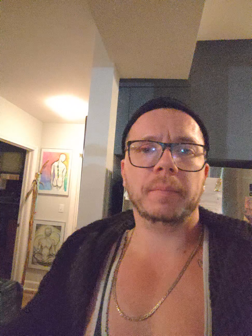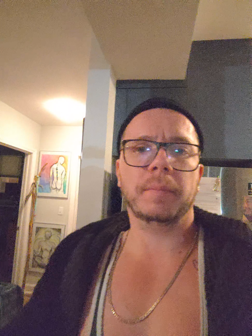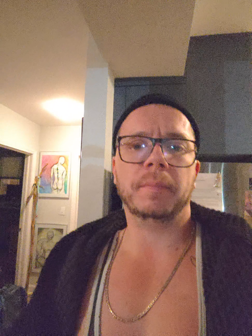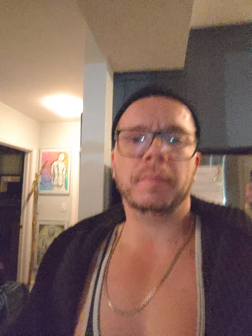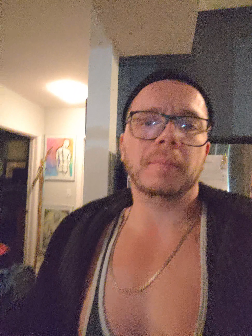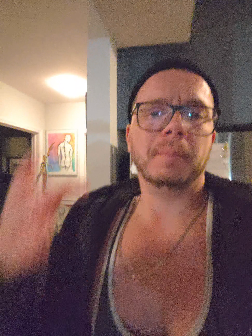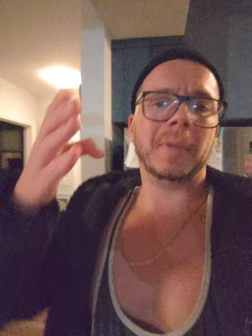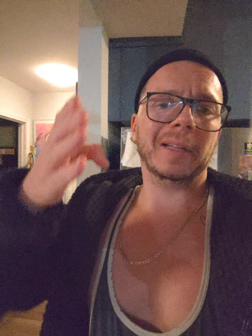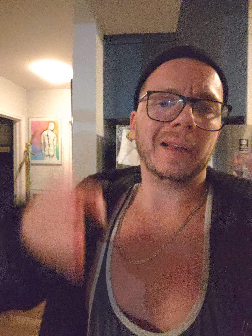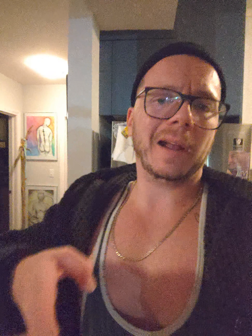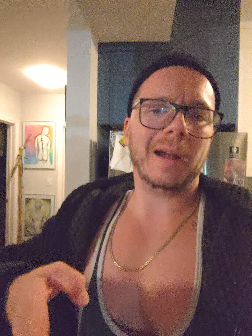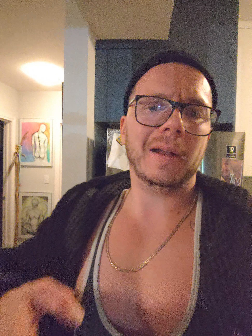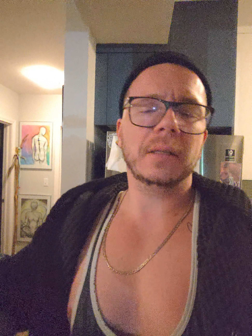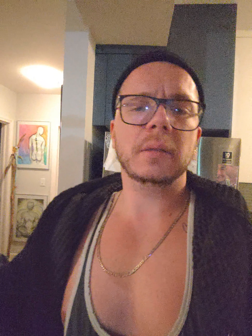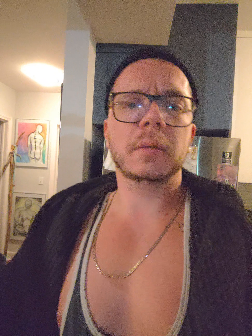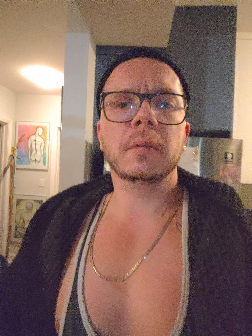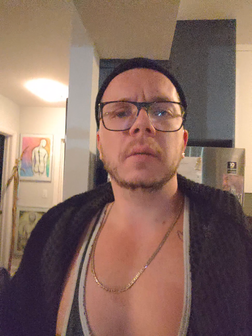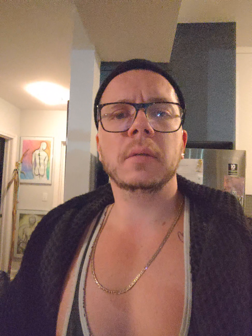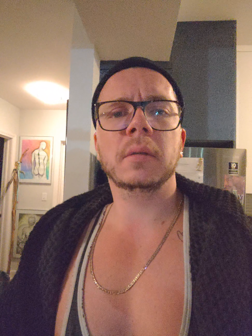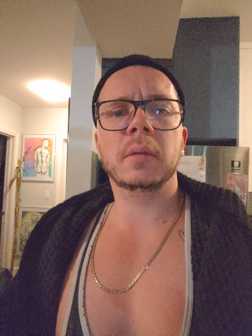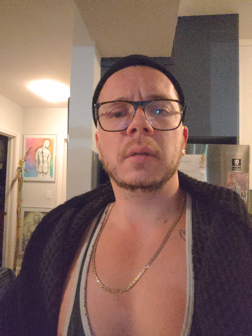beside